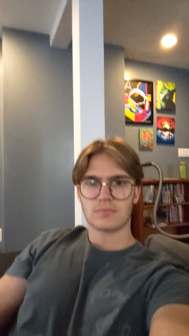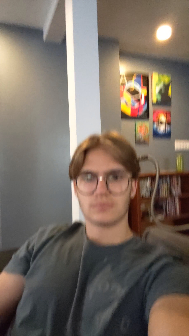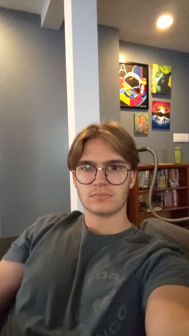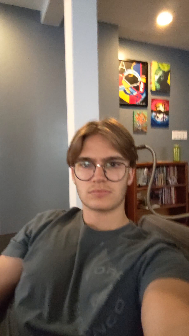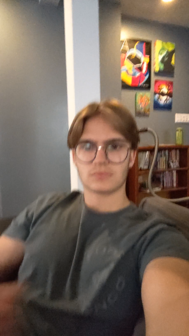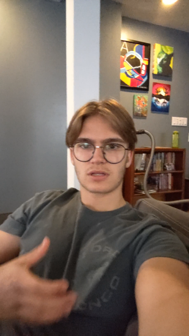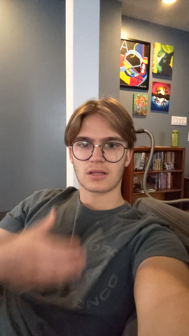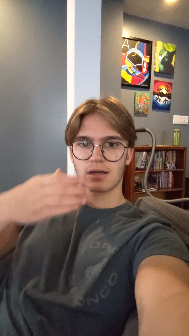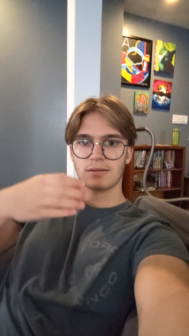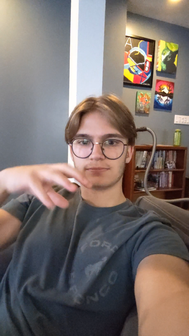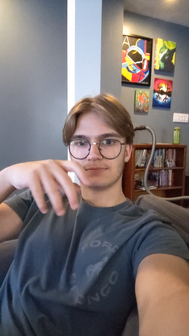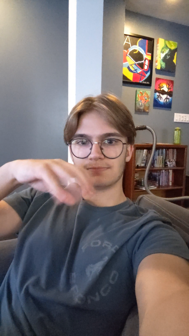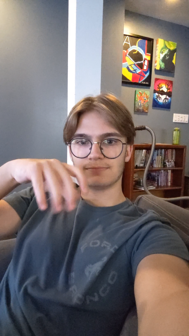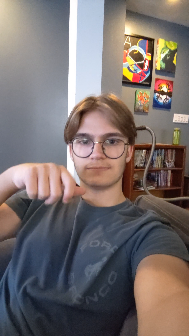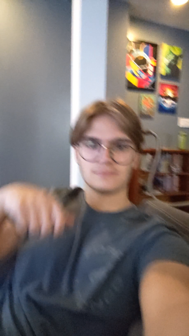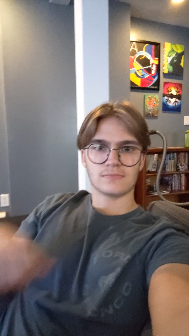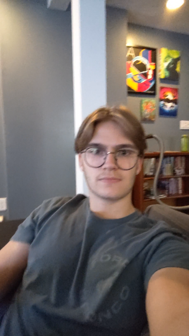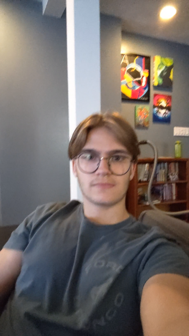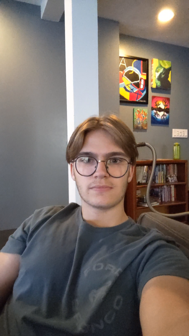jar